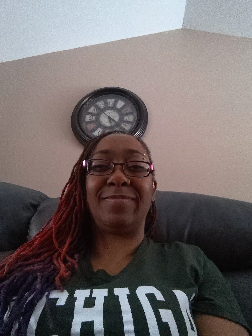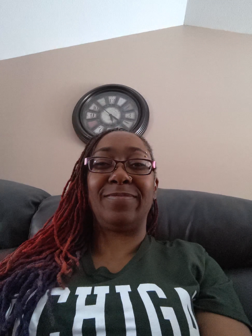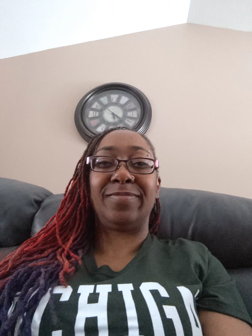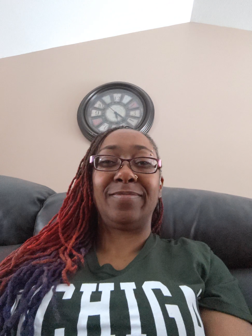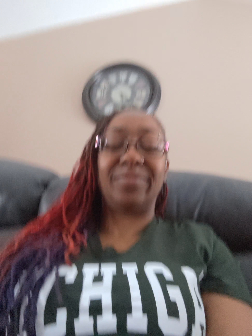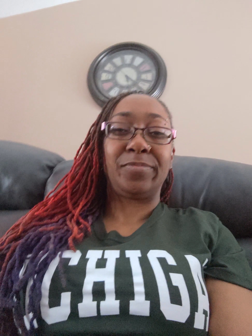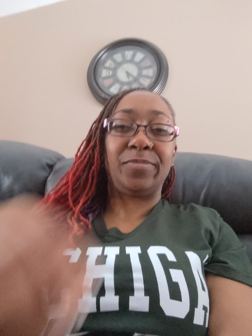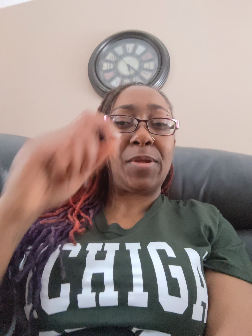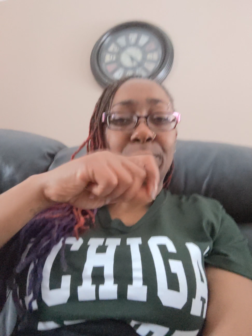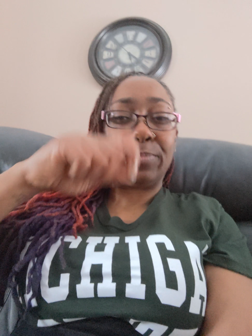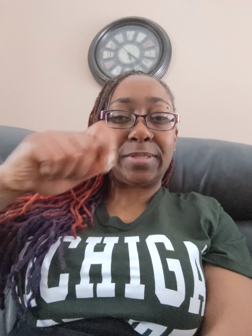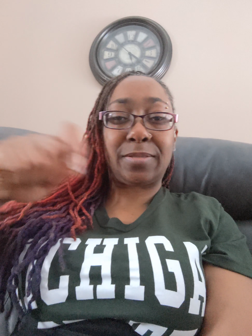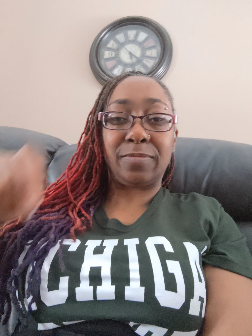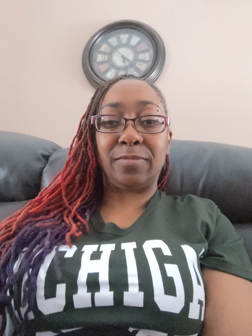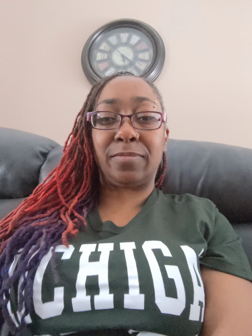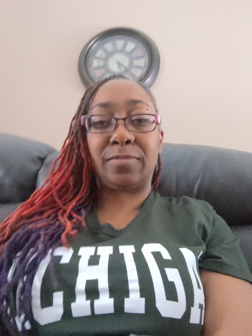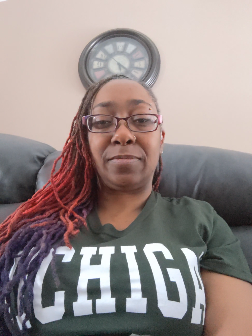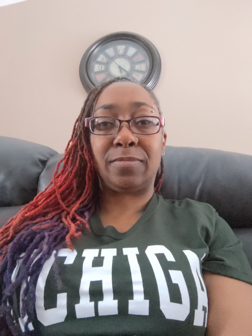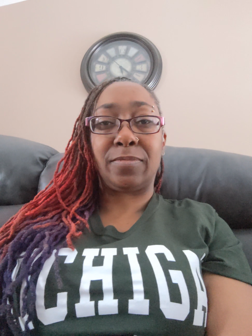pencil